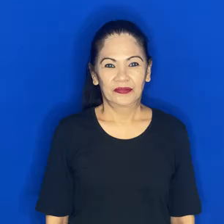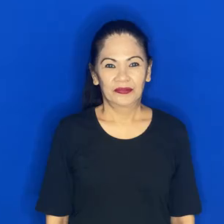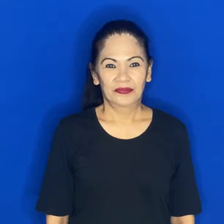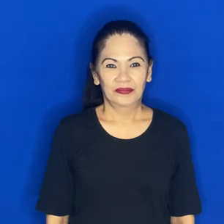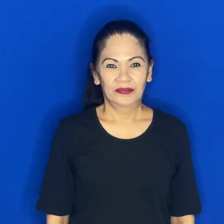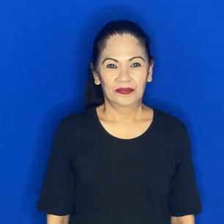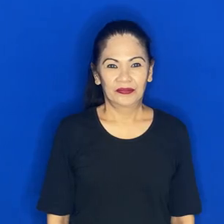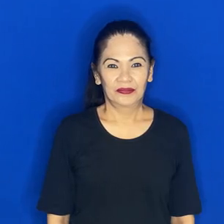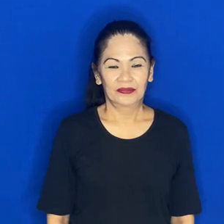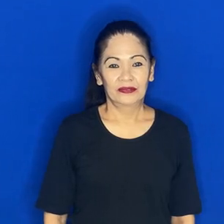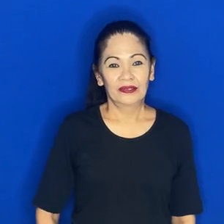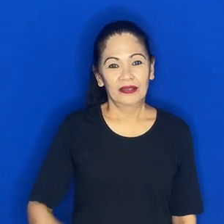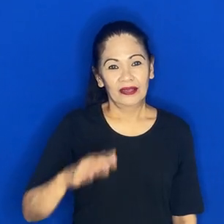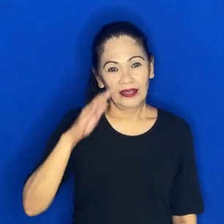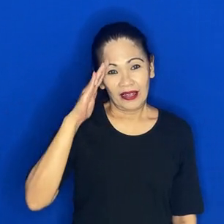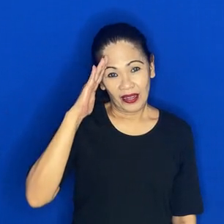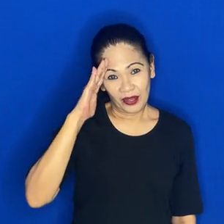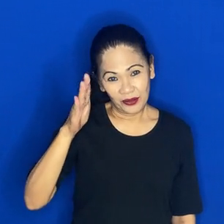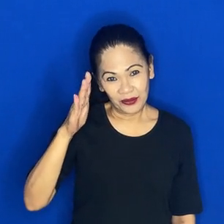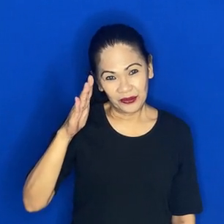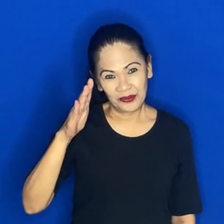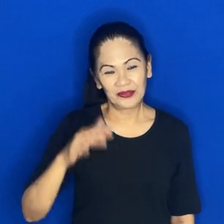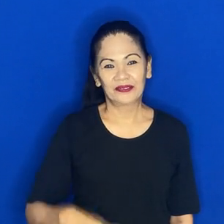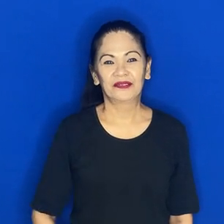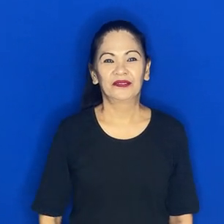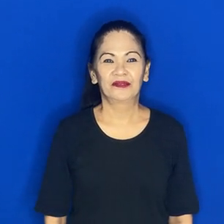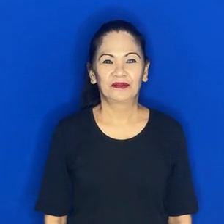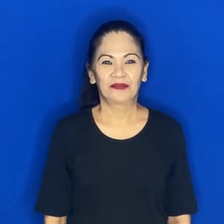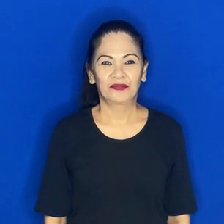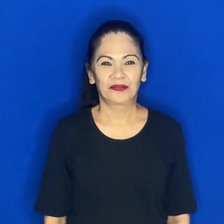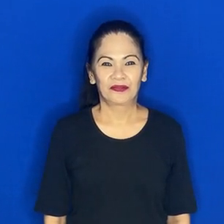hello